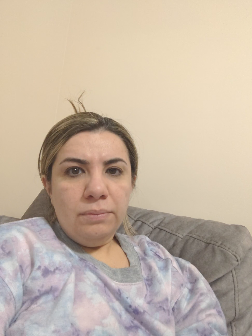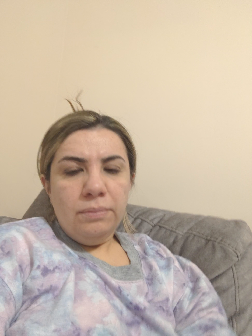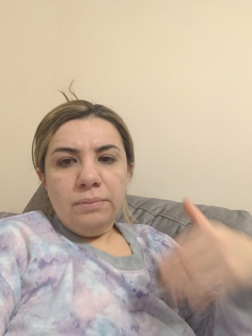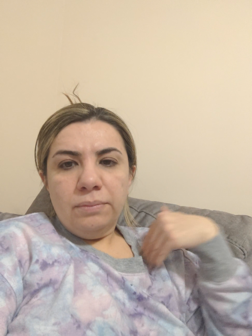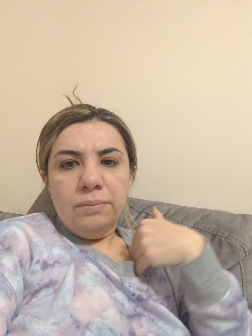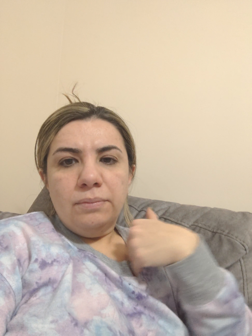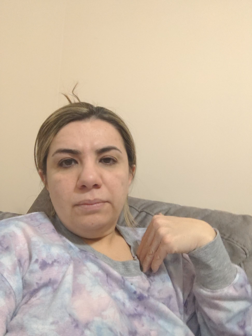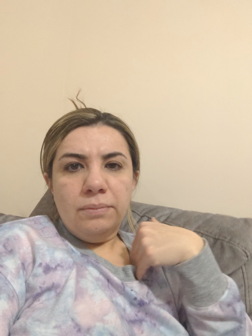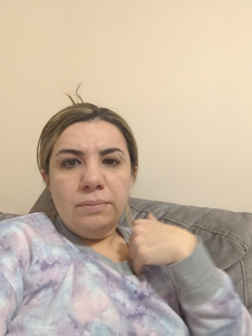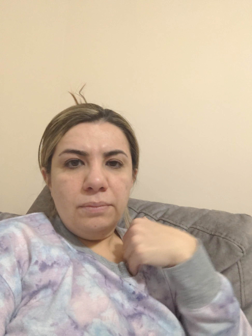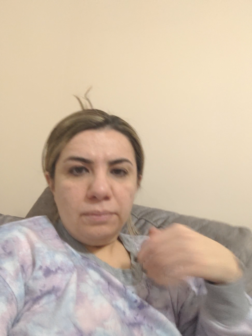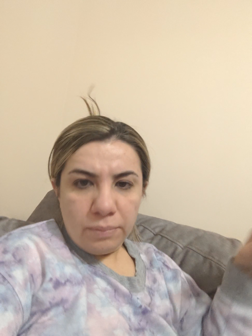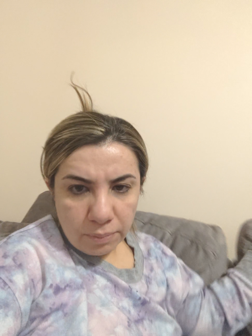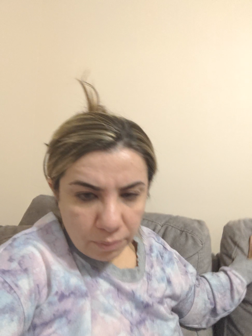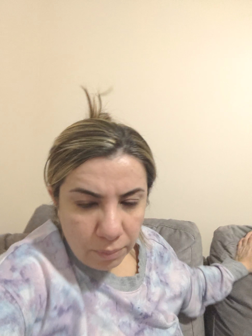animal